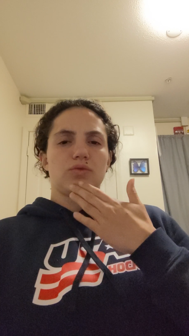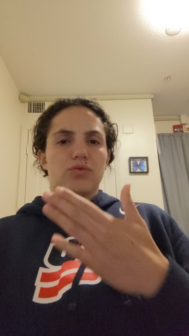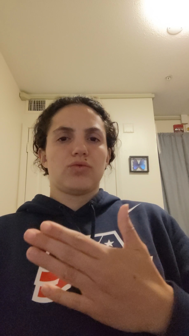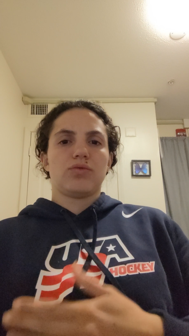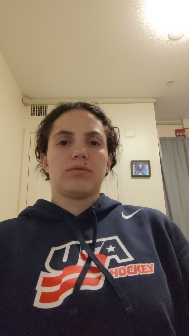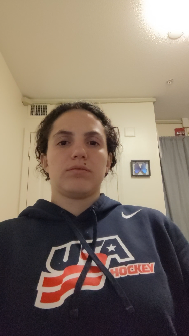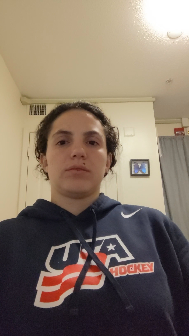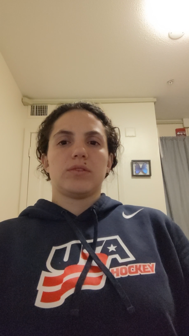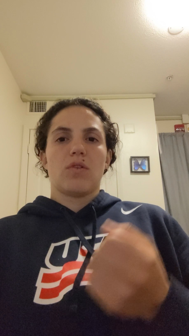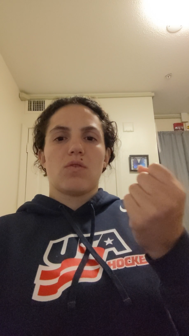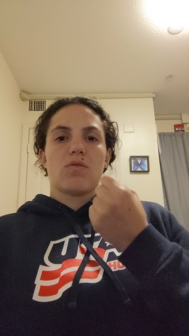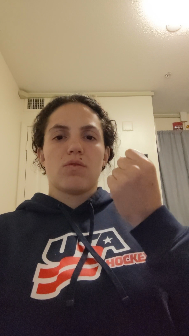hold